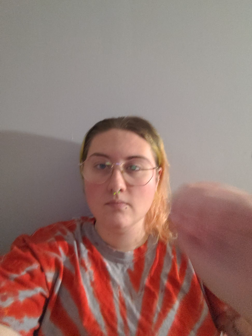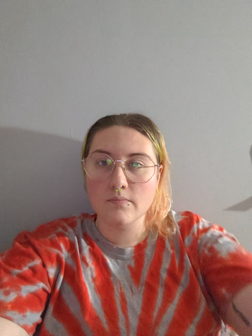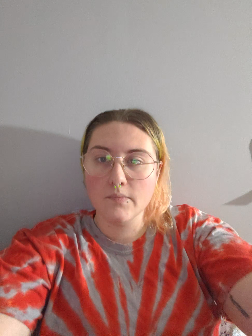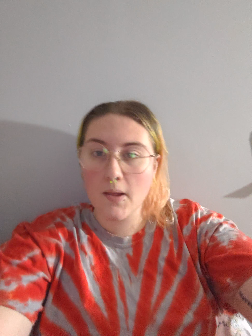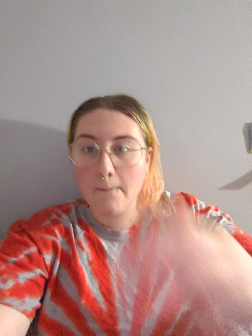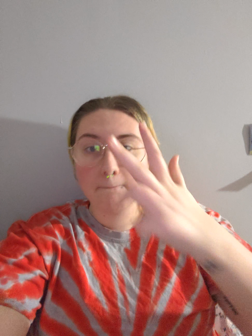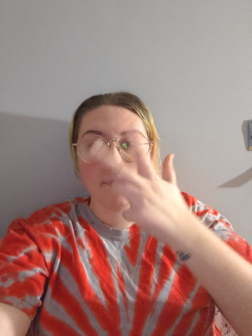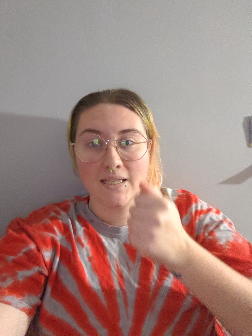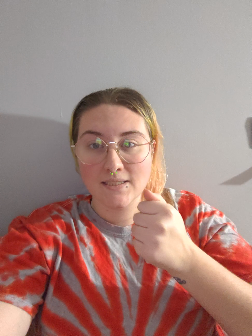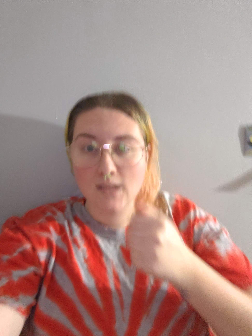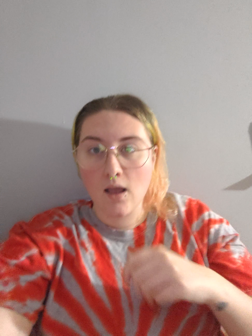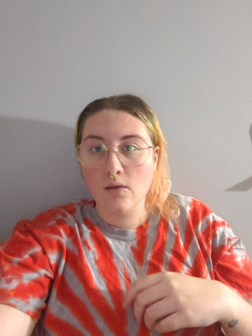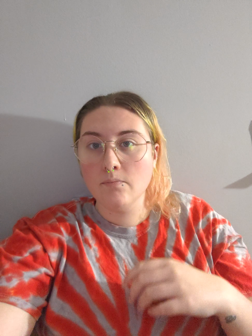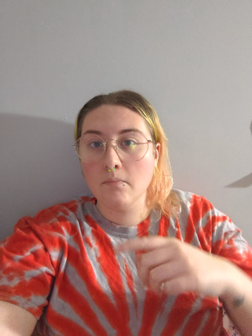pizza